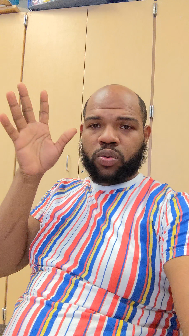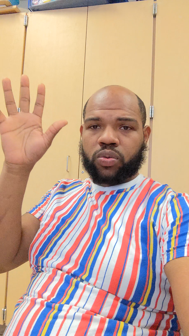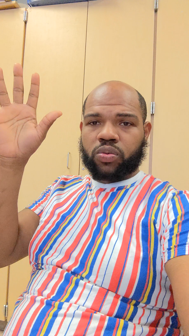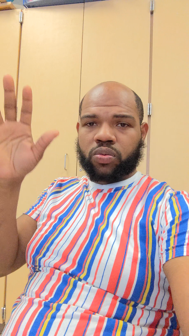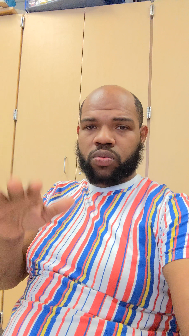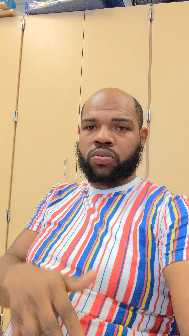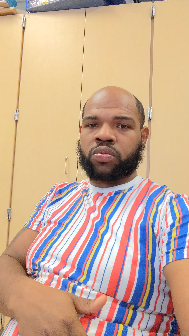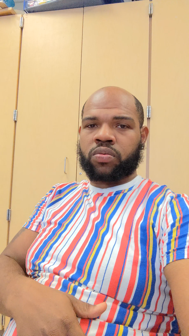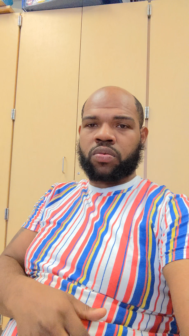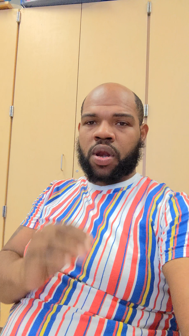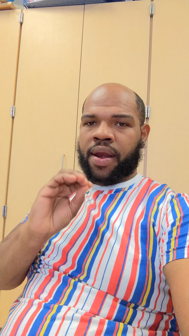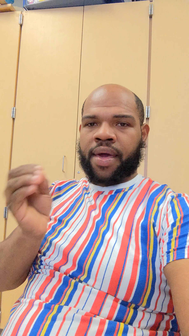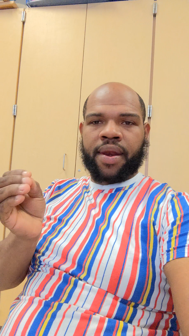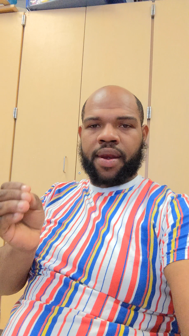none